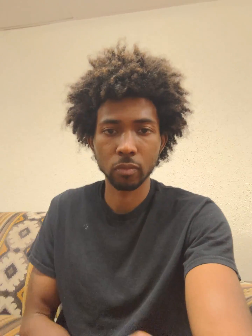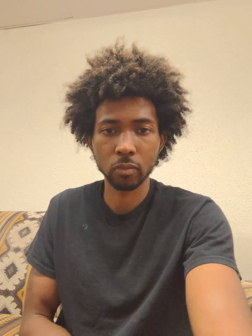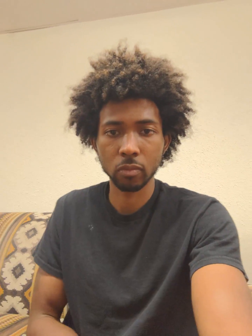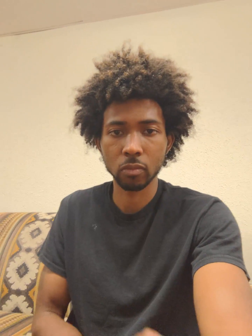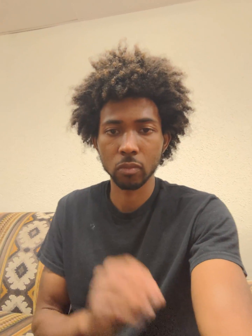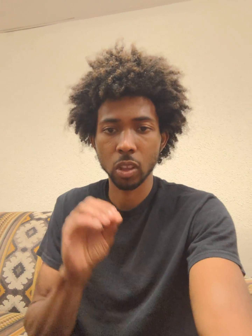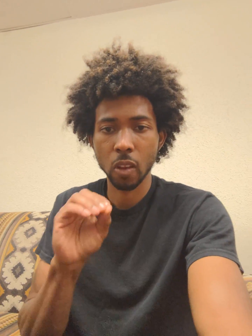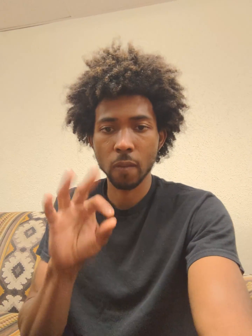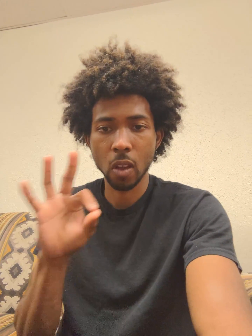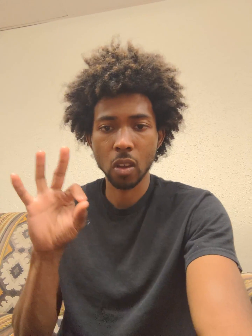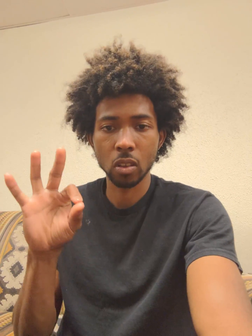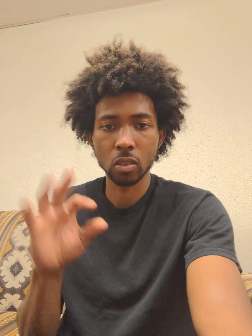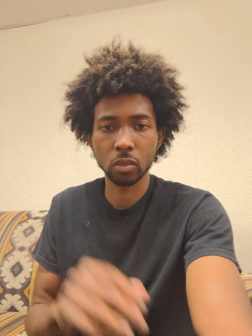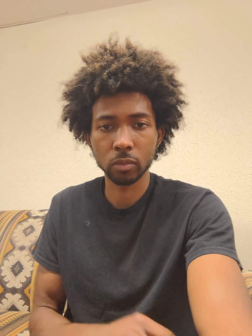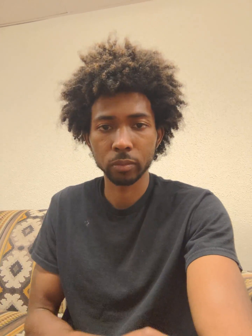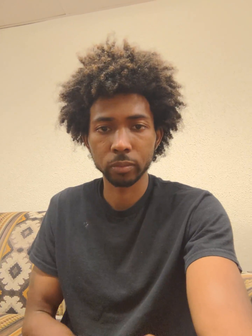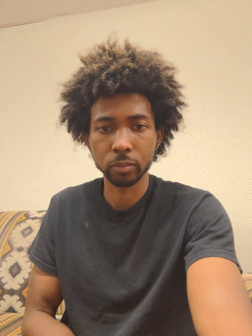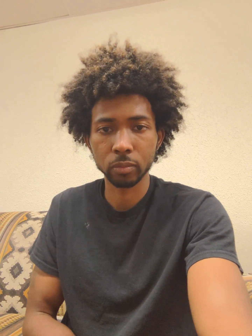off